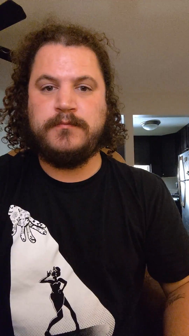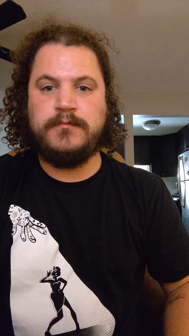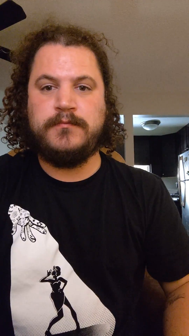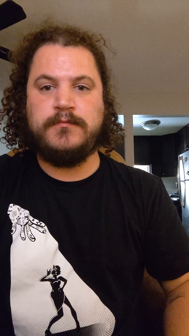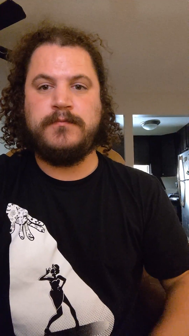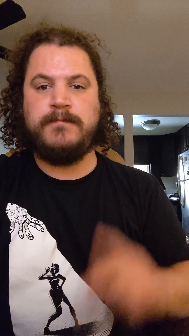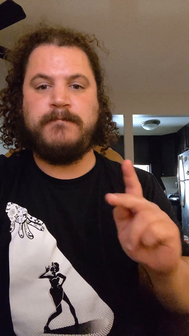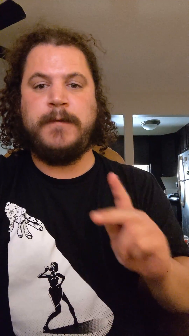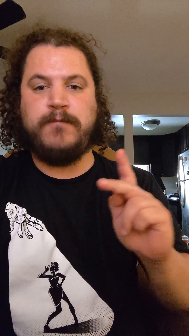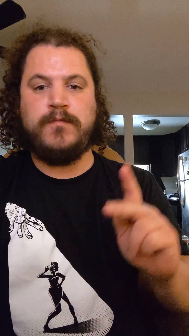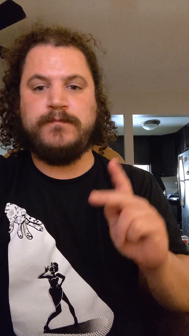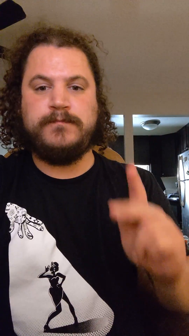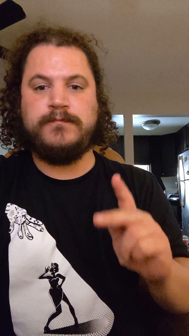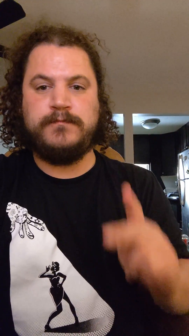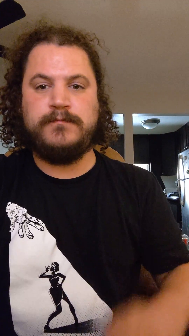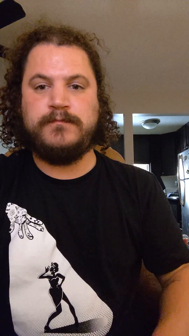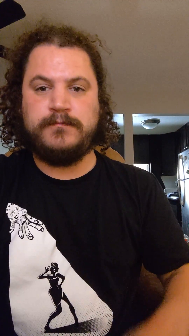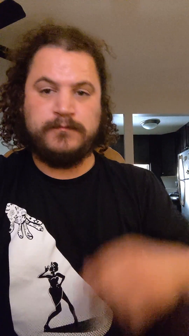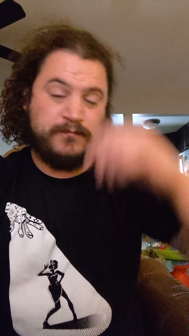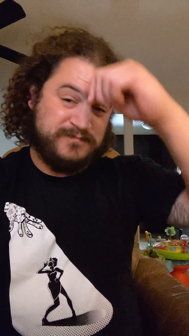people